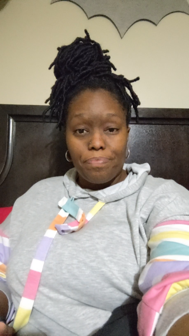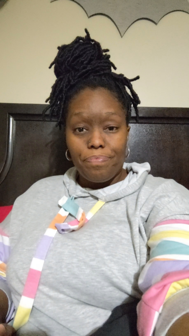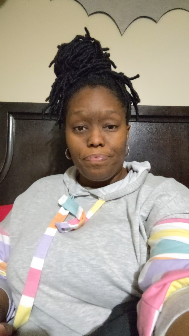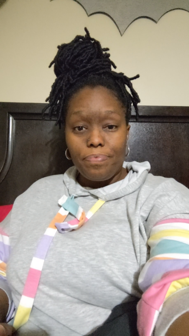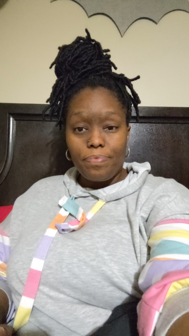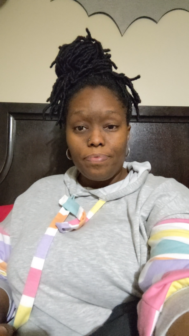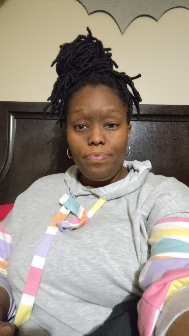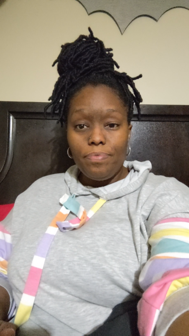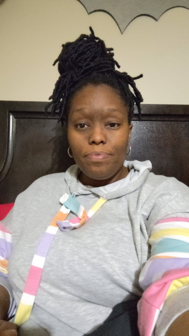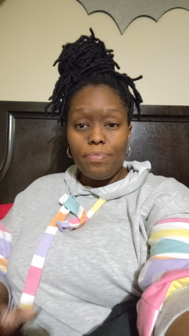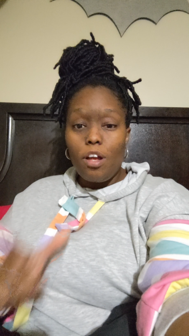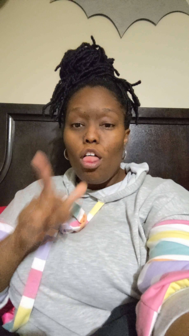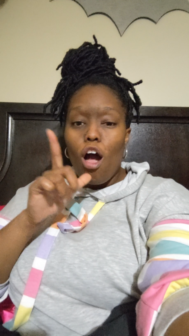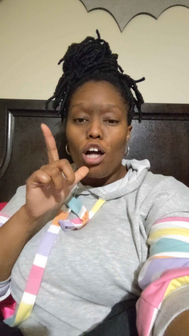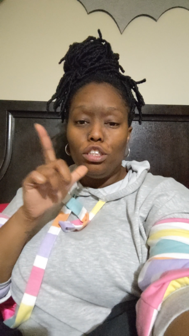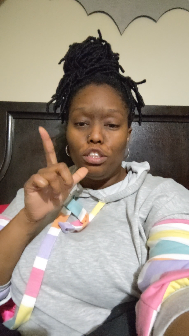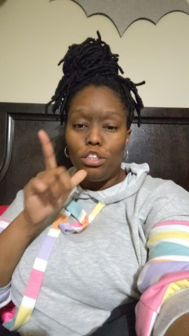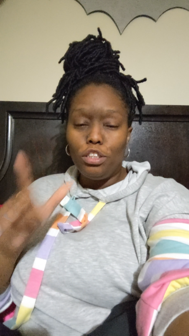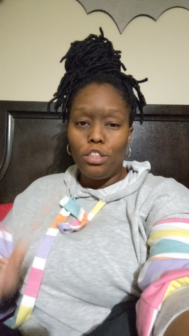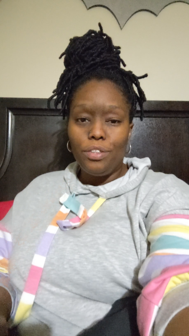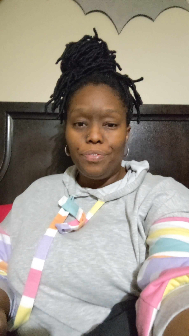lunch